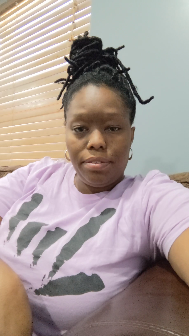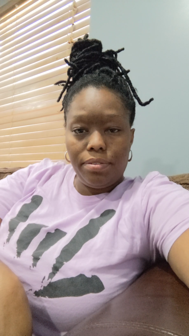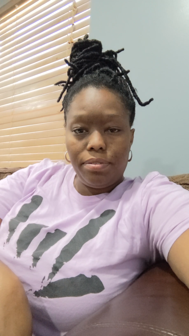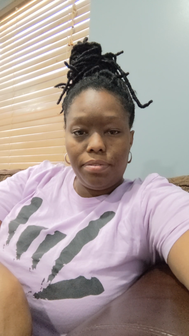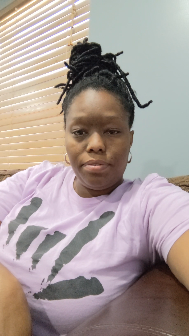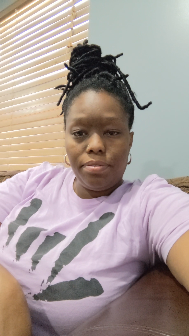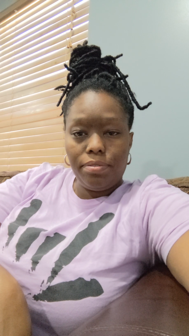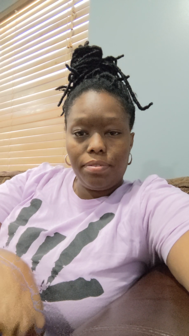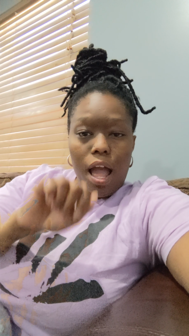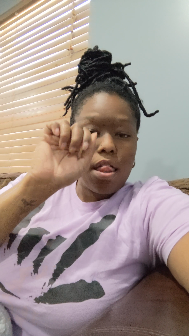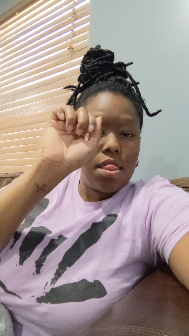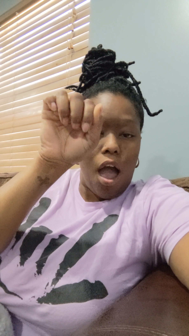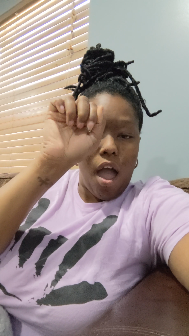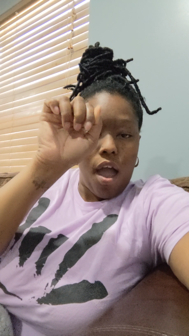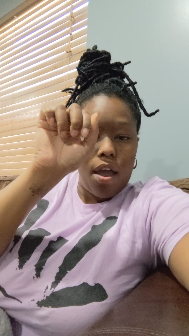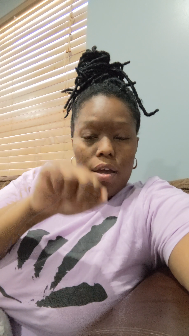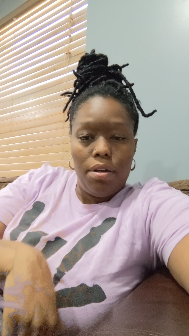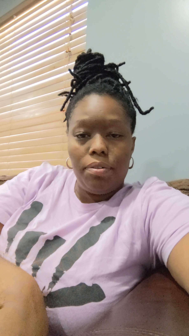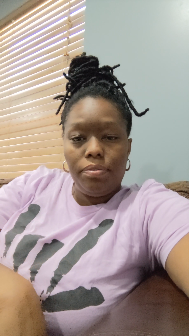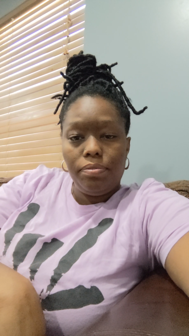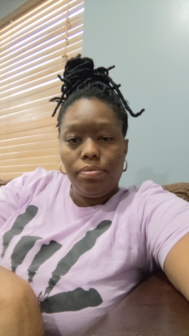knock